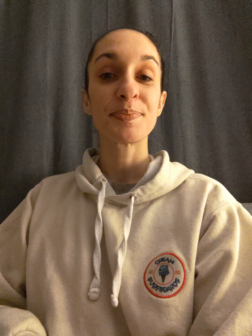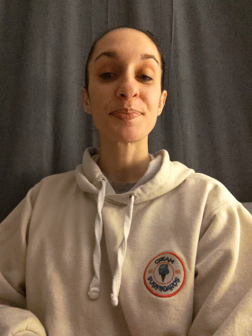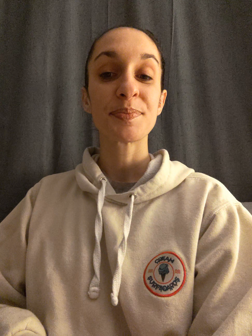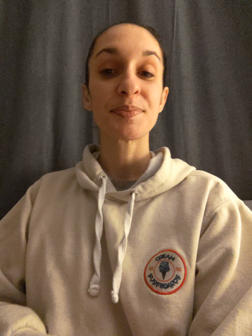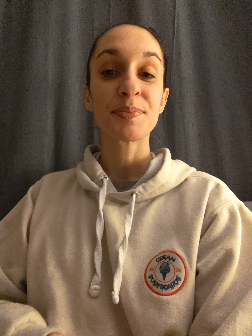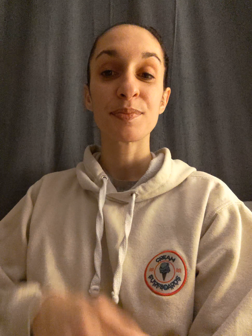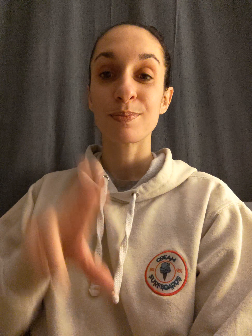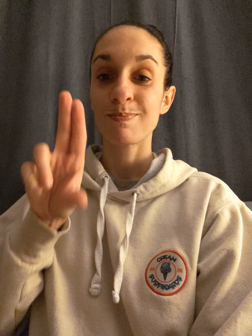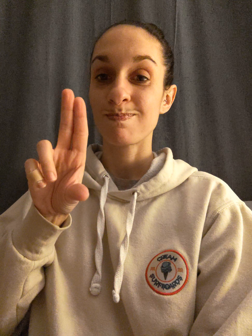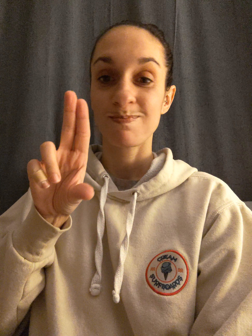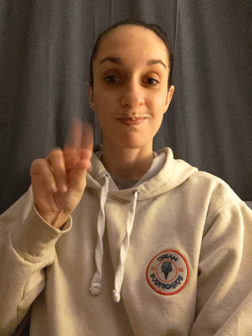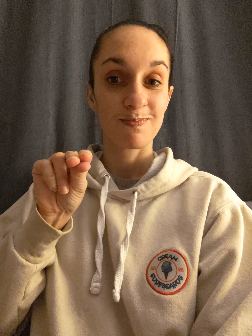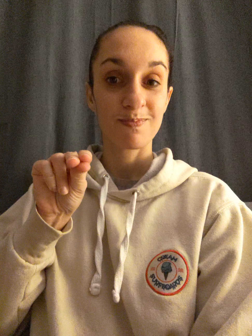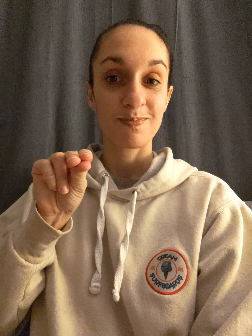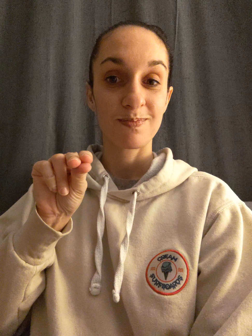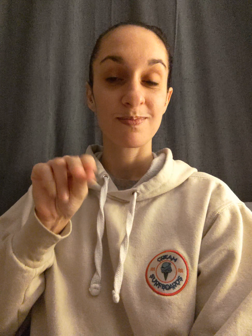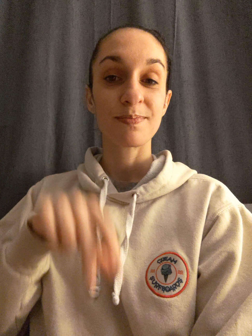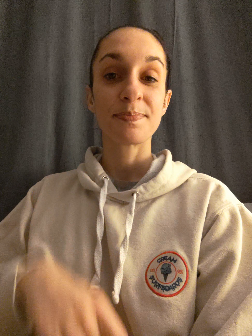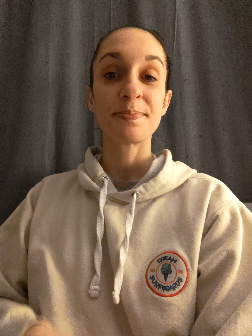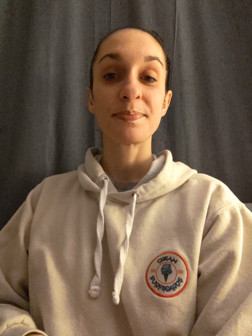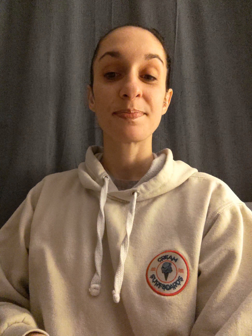no